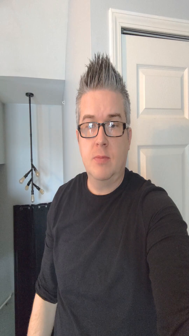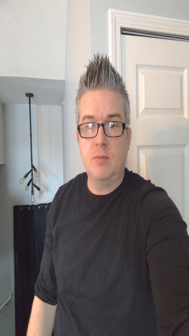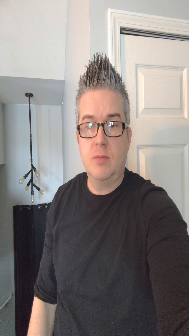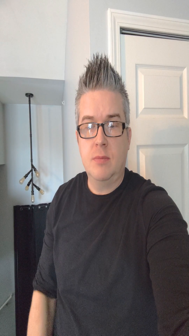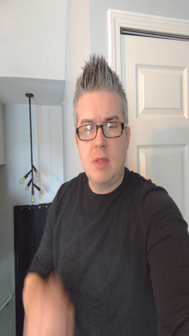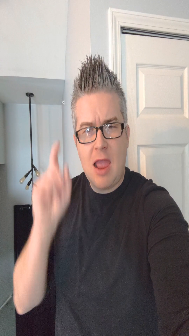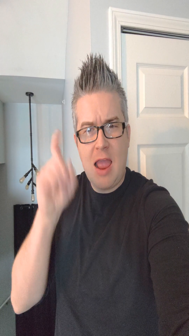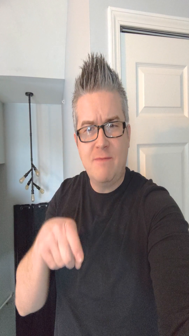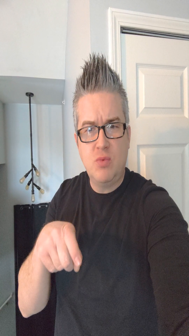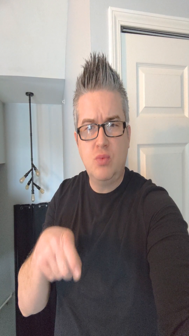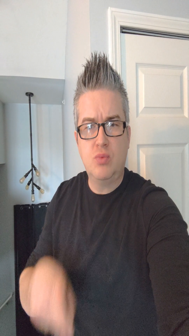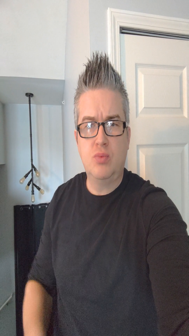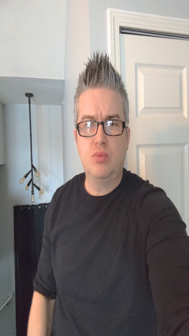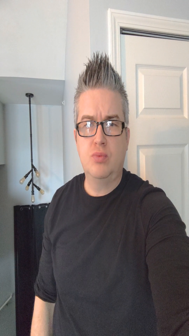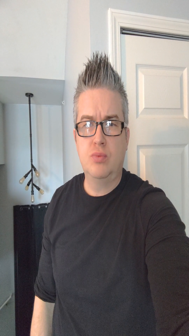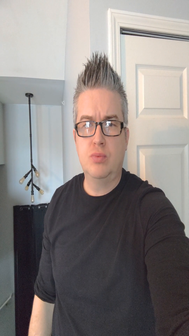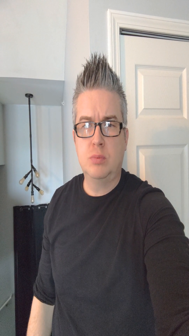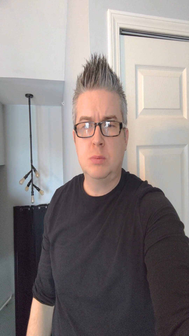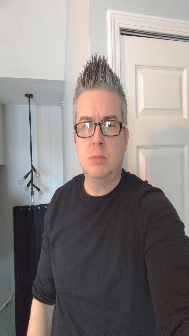have to